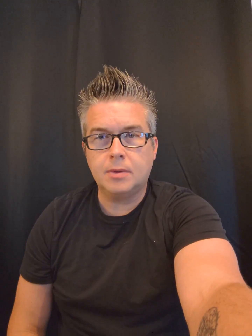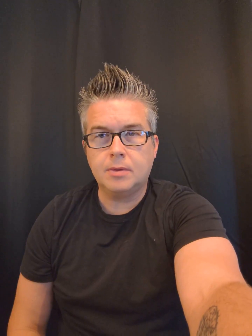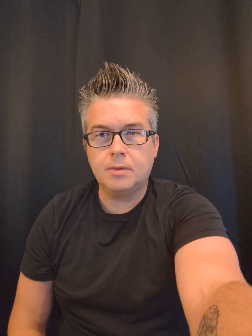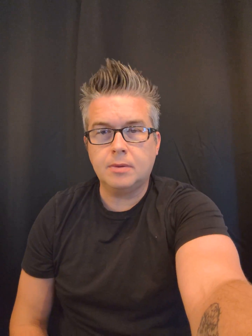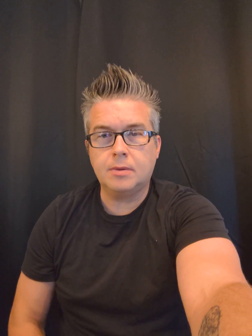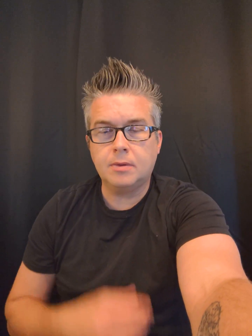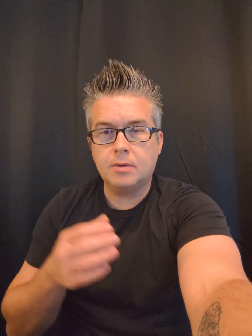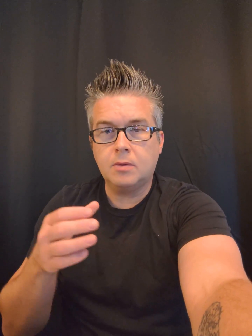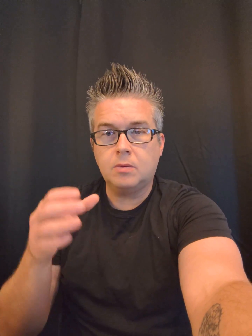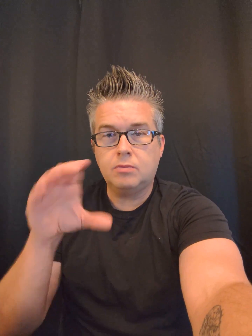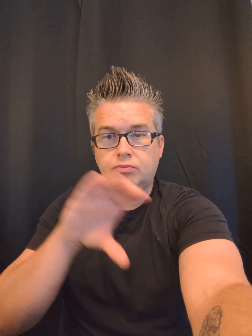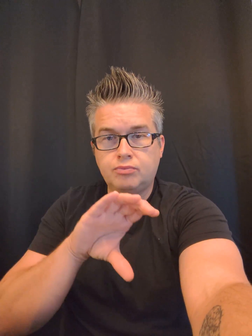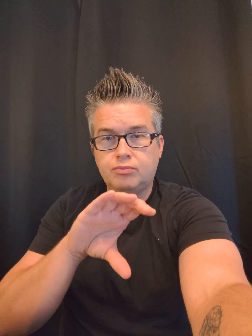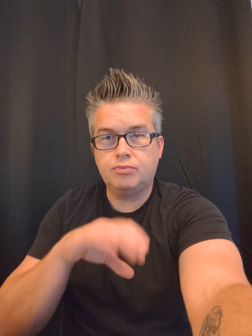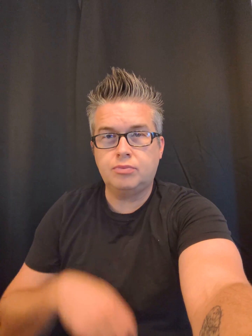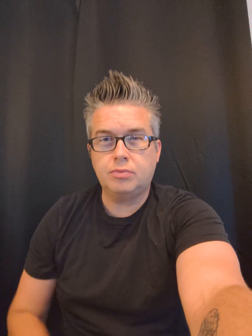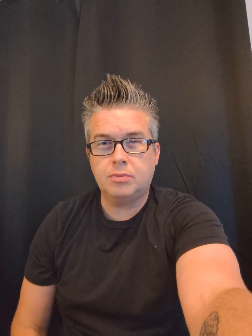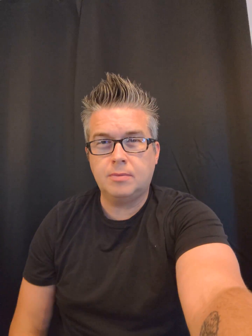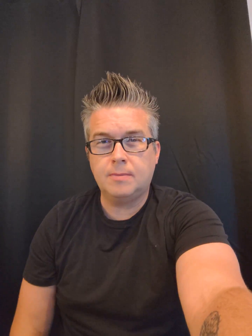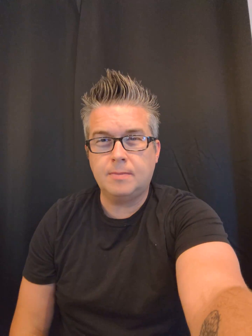pour